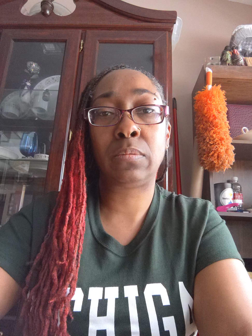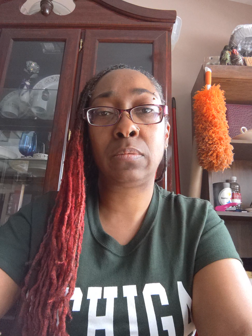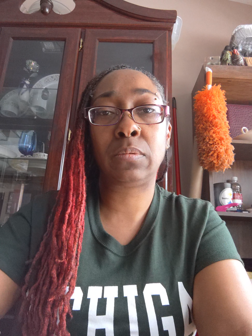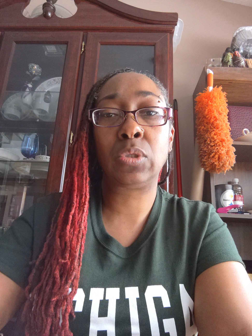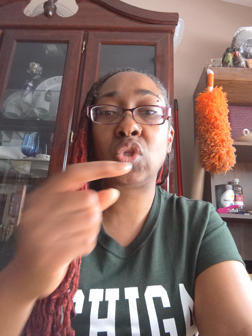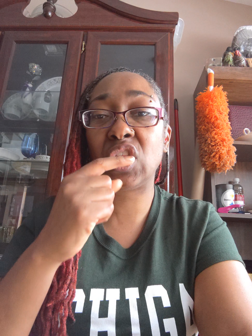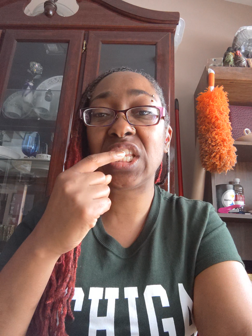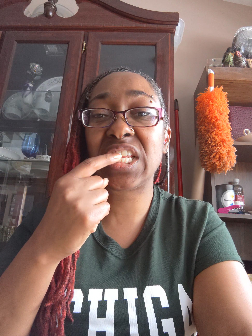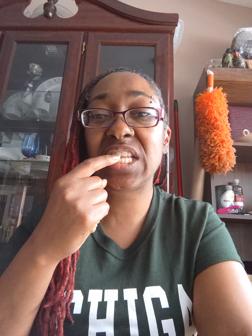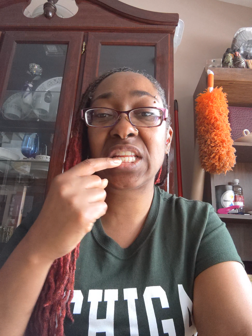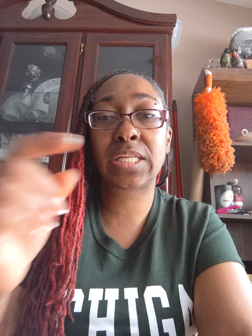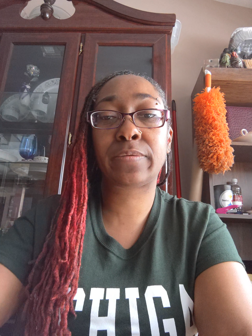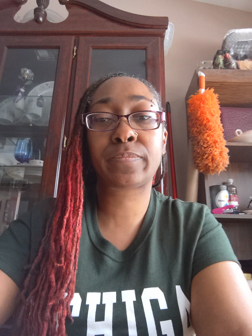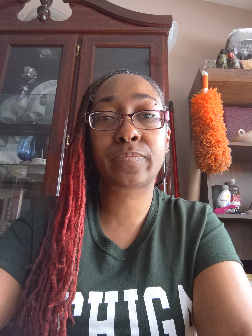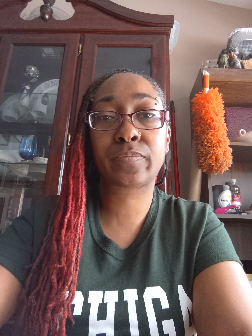tooth